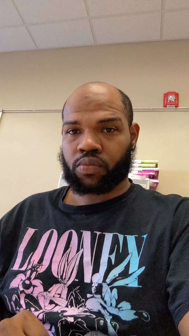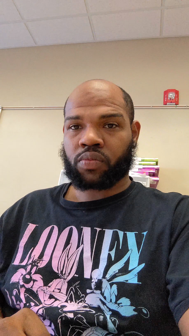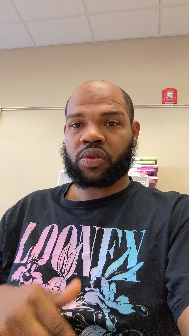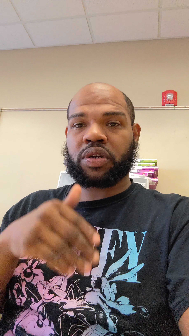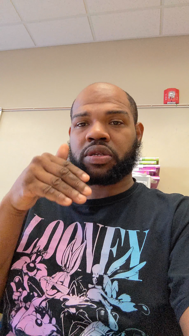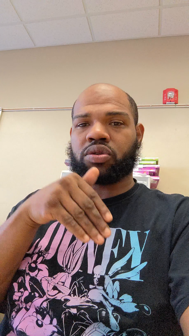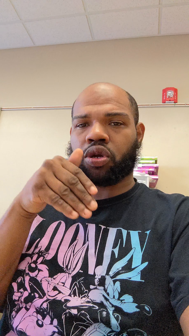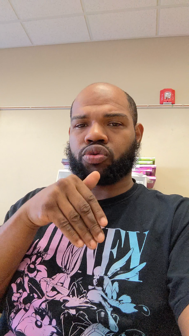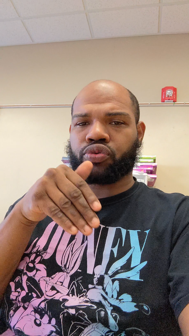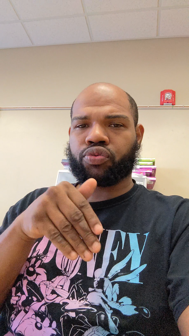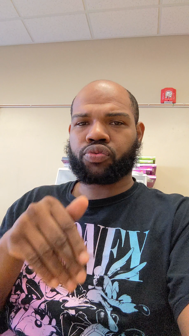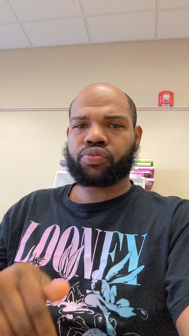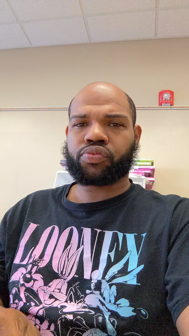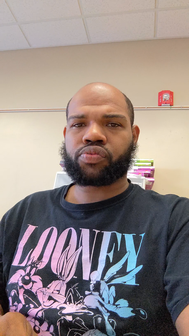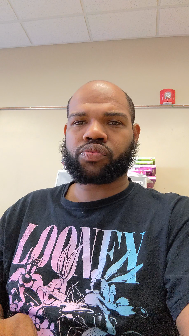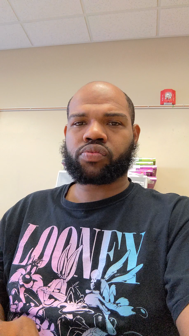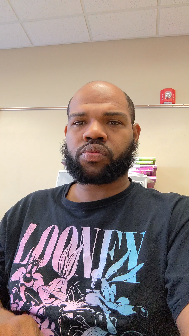doctor